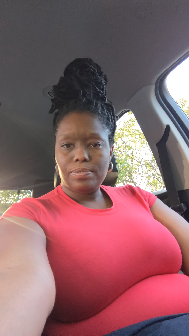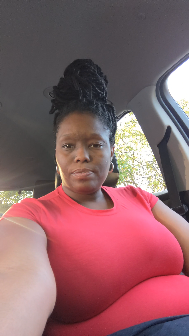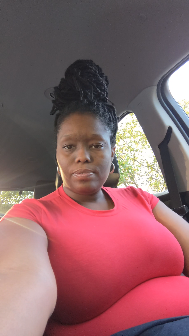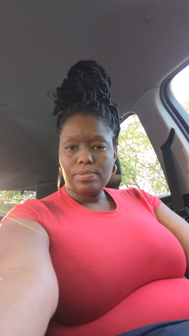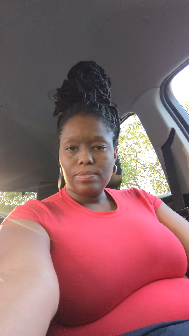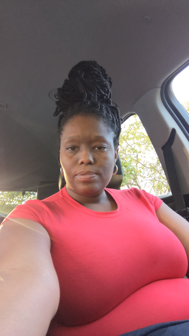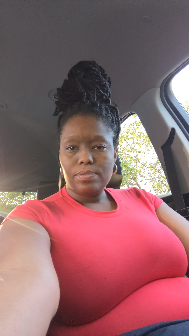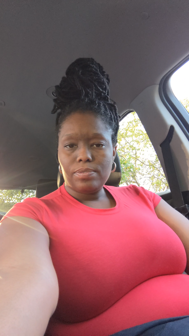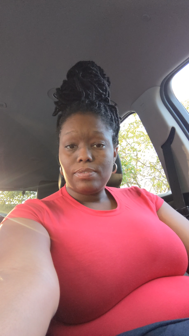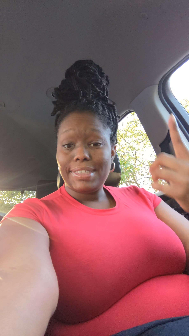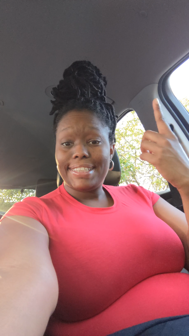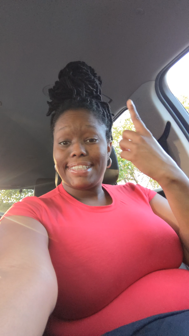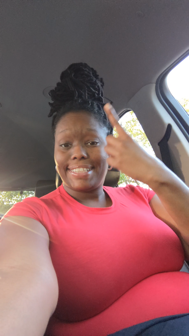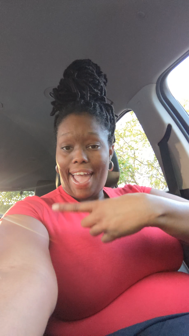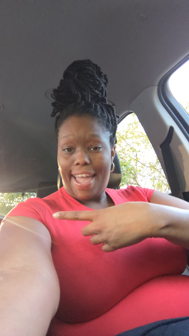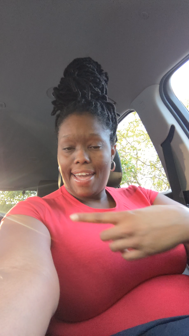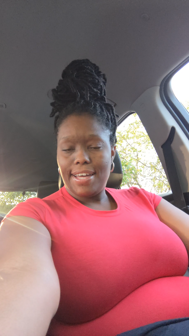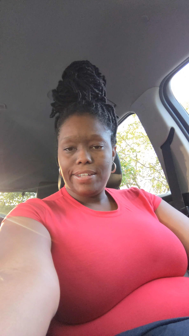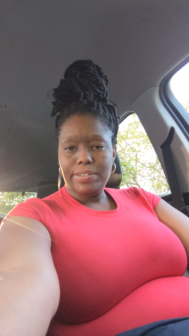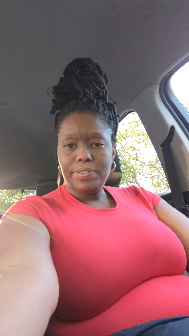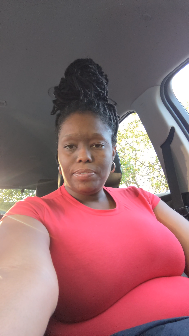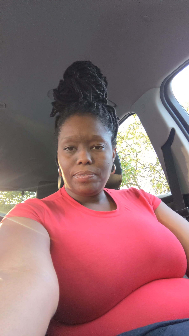day